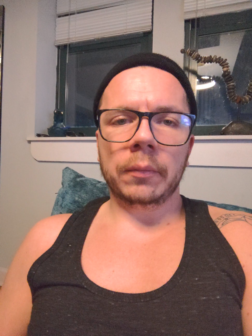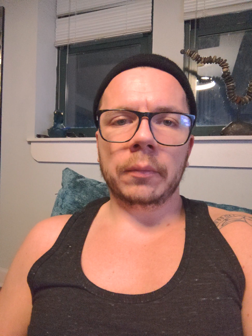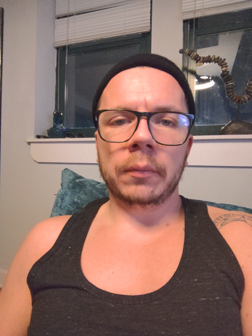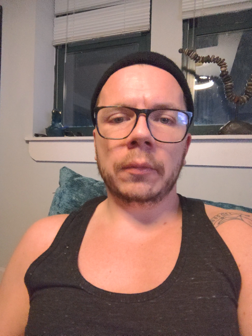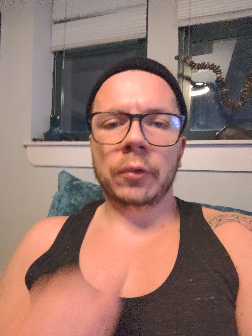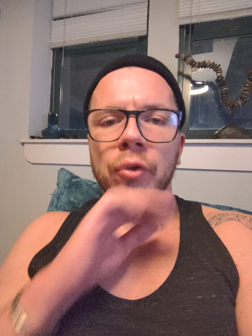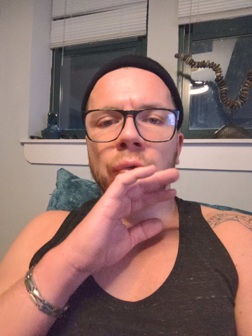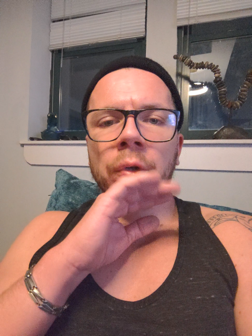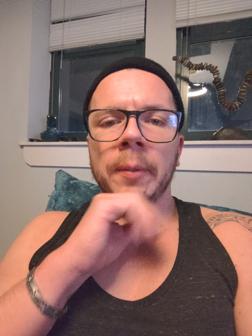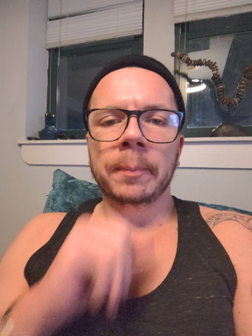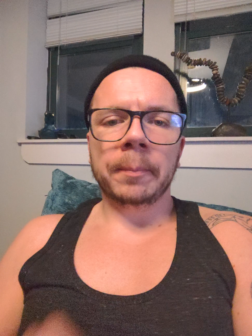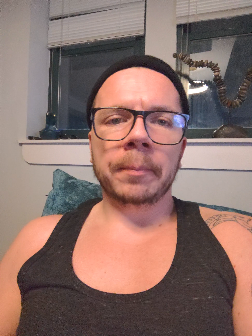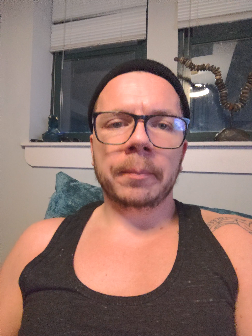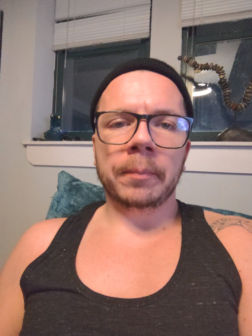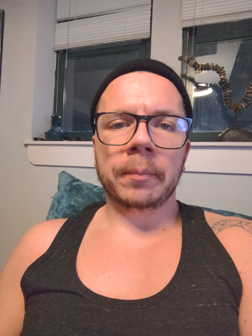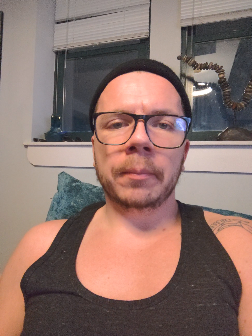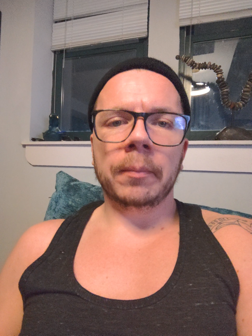dirty